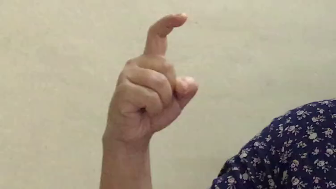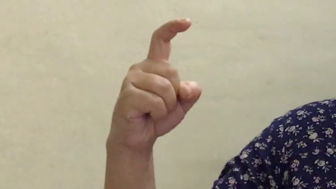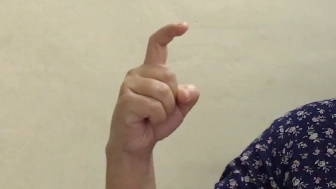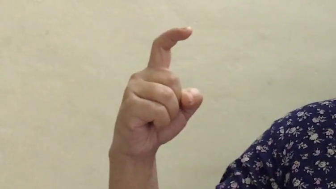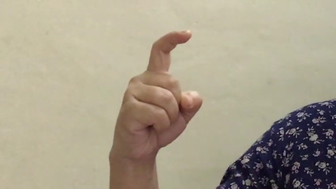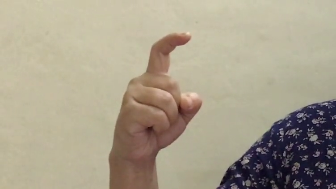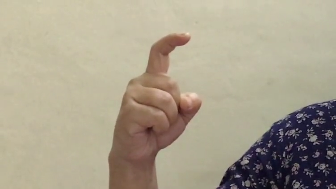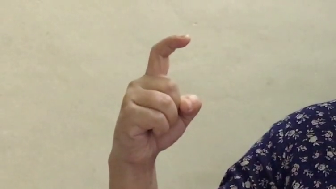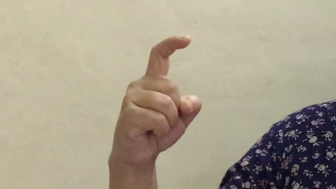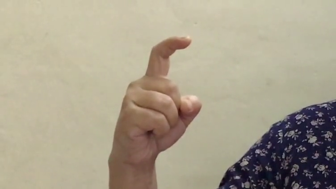ग